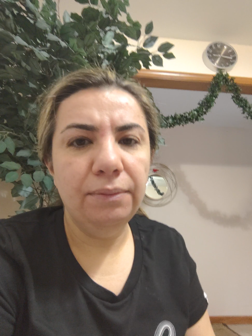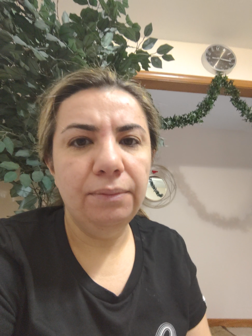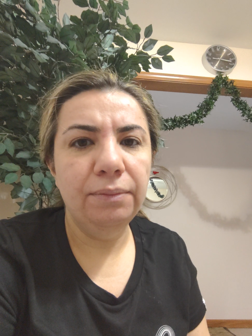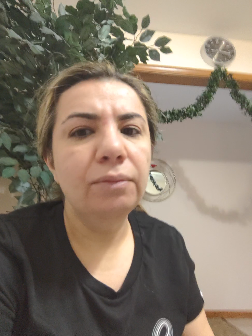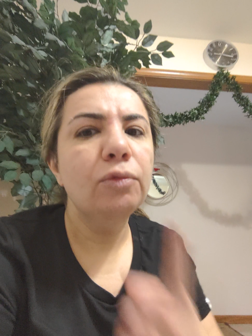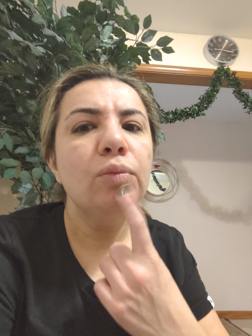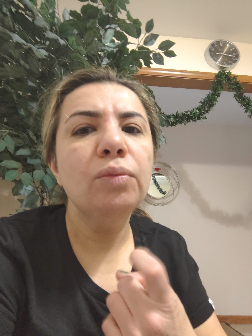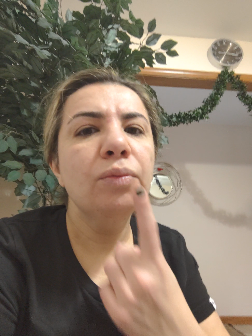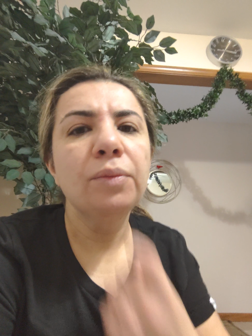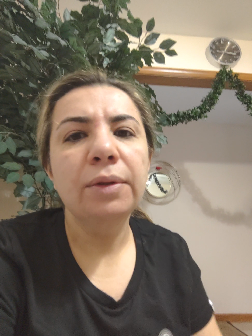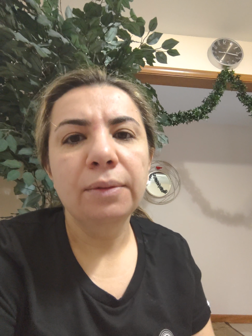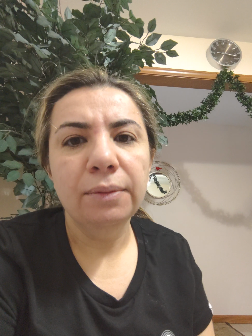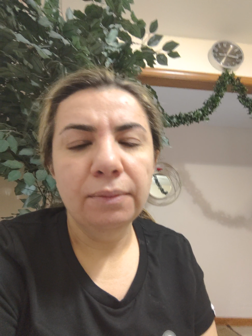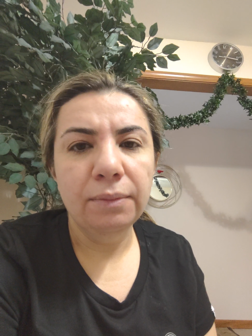red